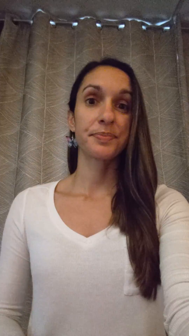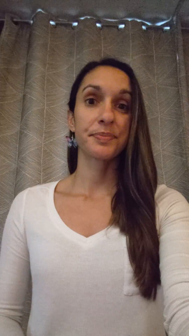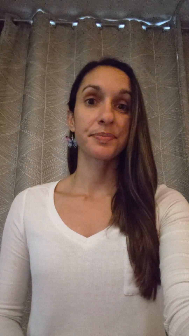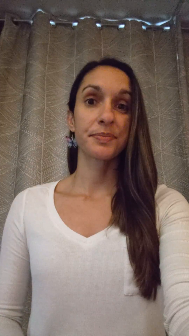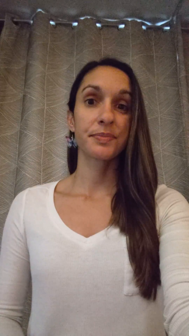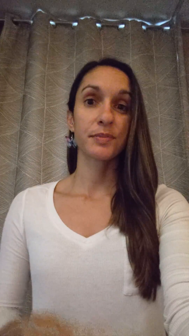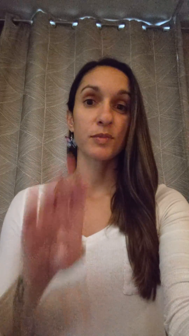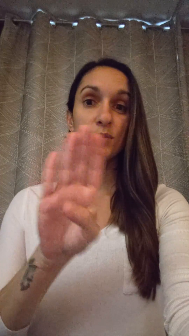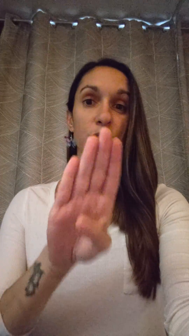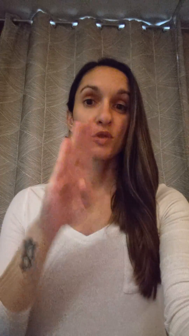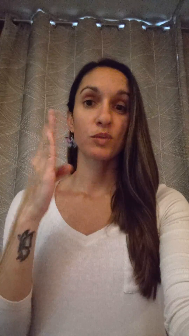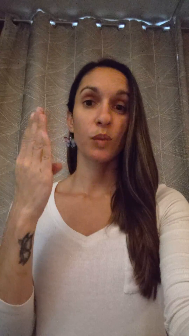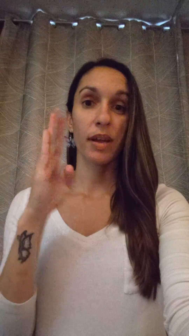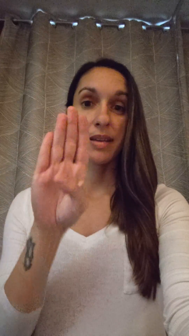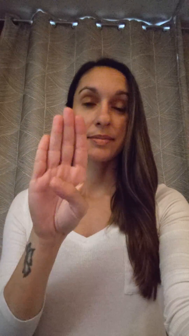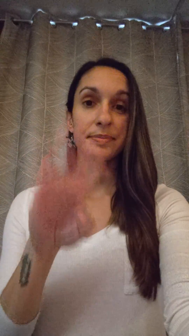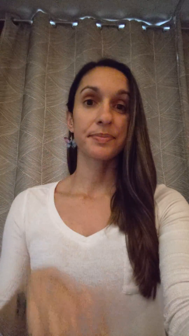door